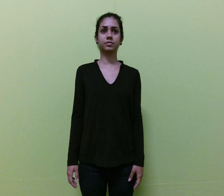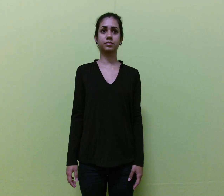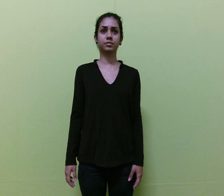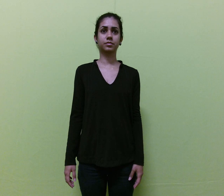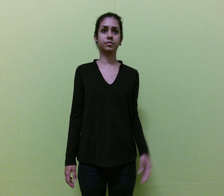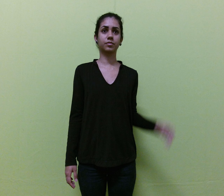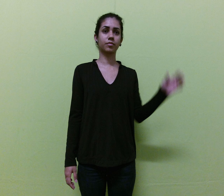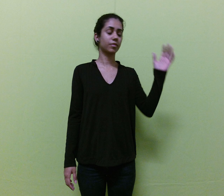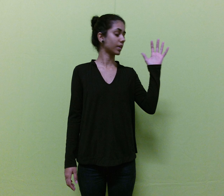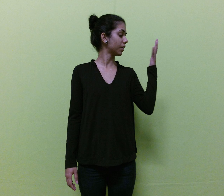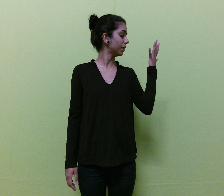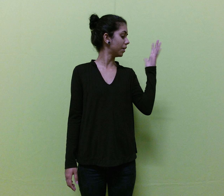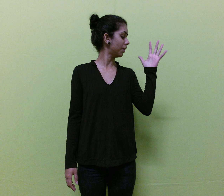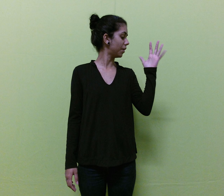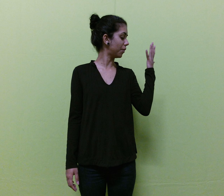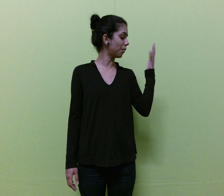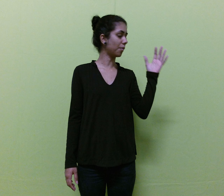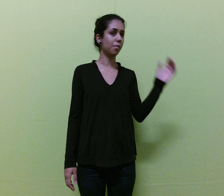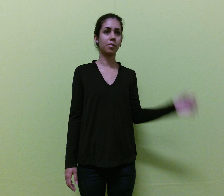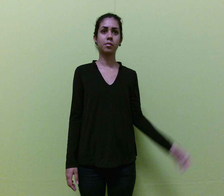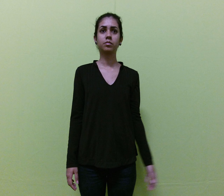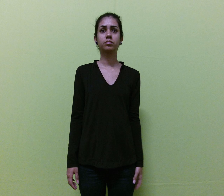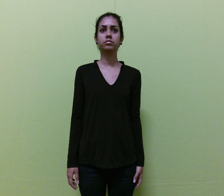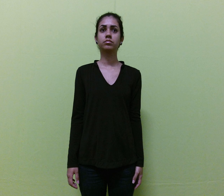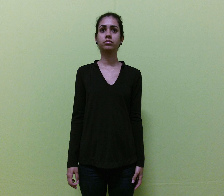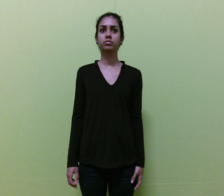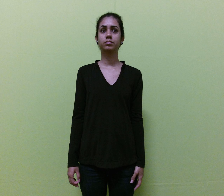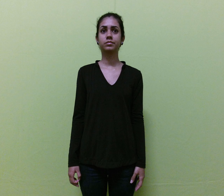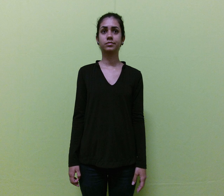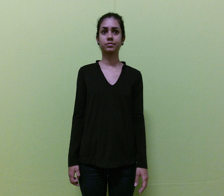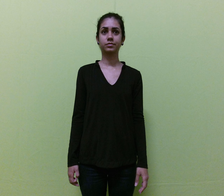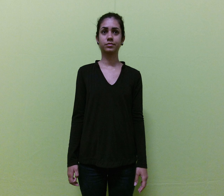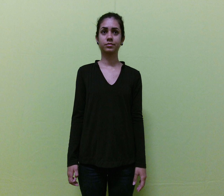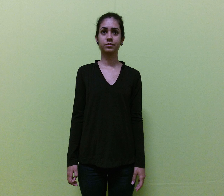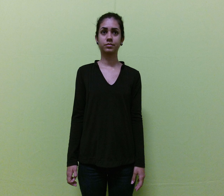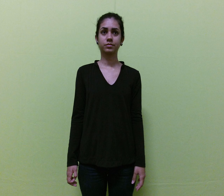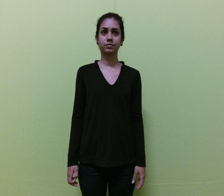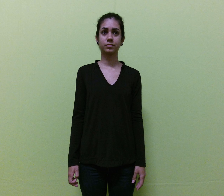espelho